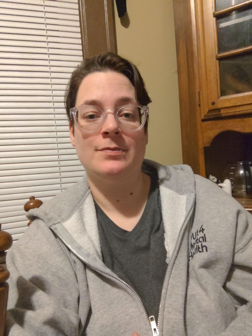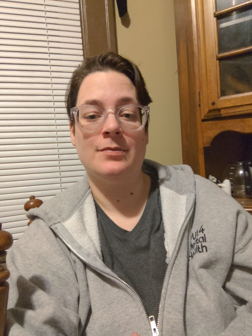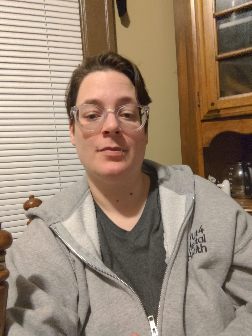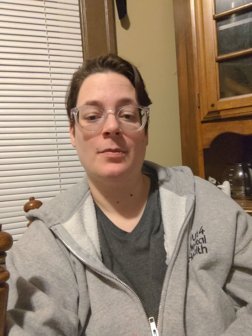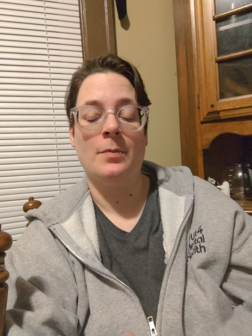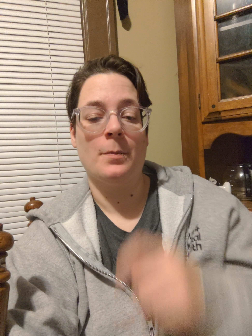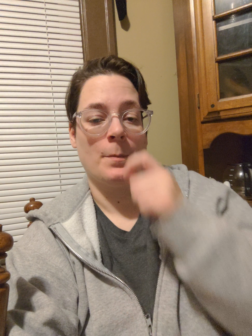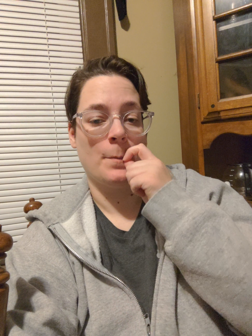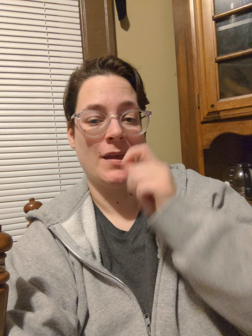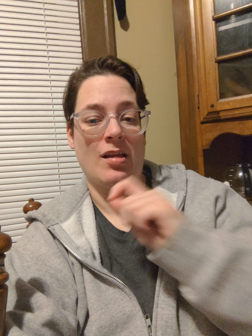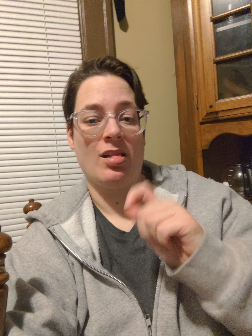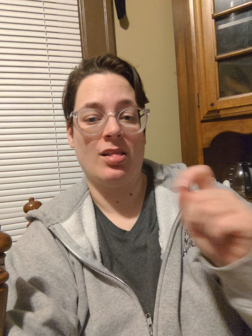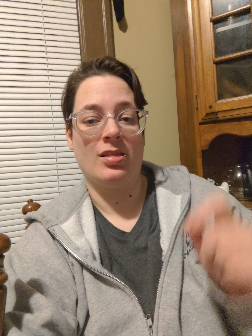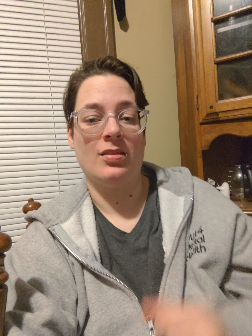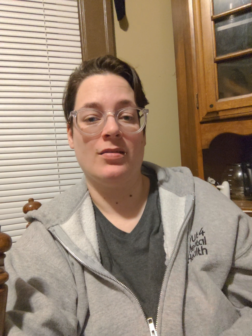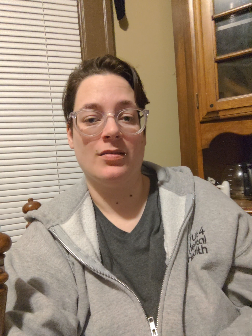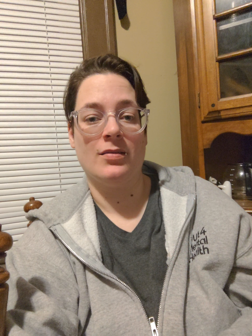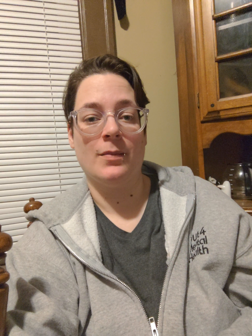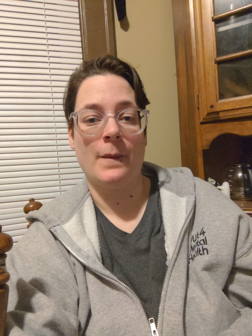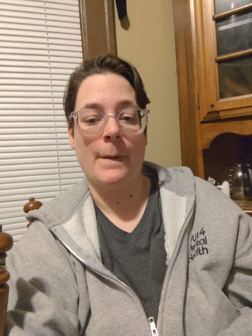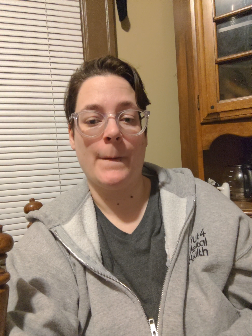pencil